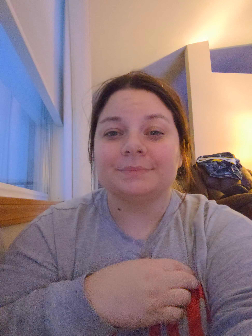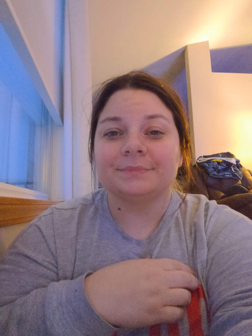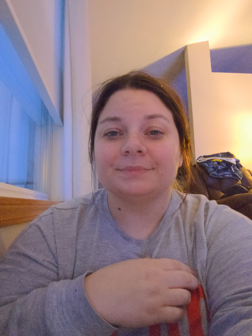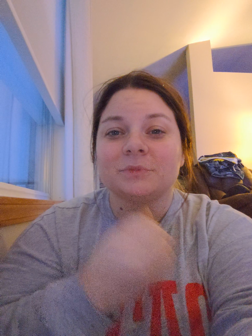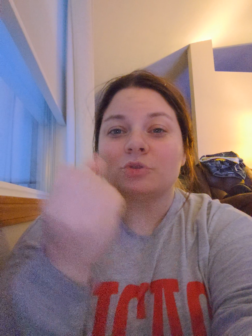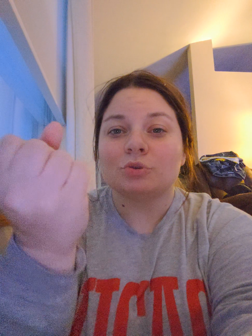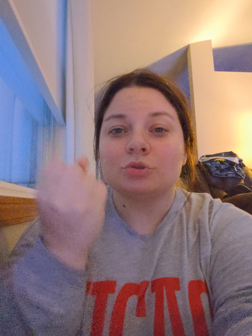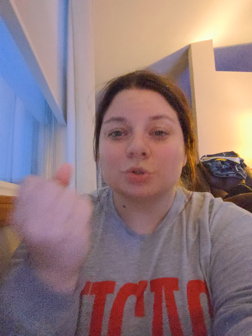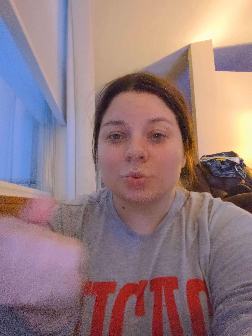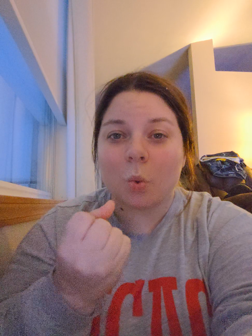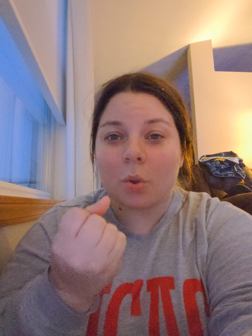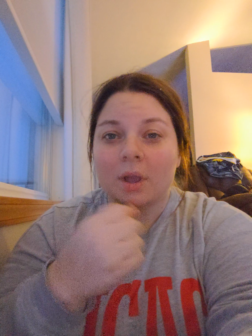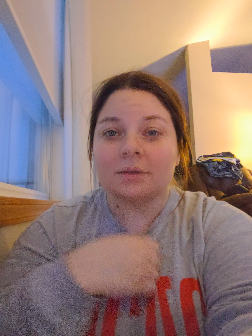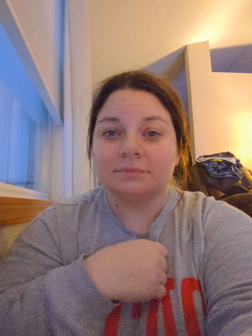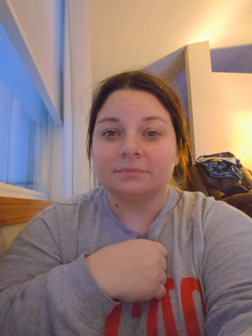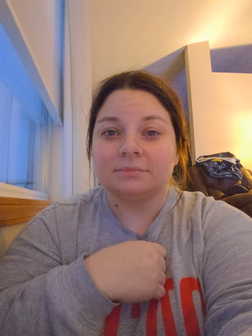drawer